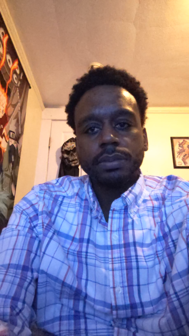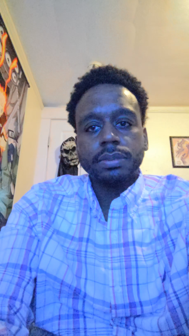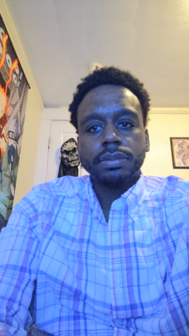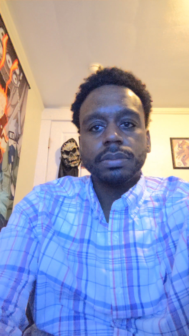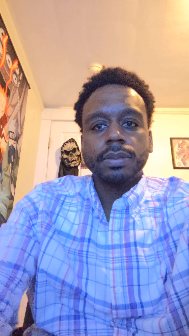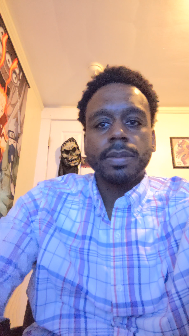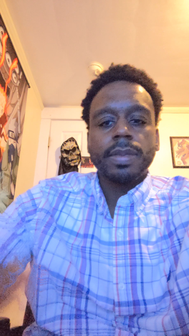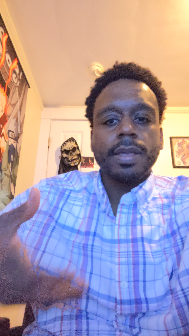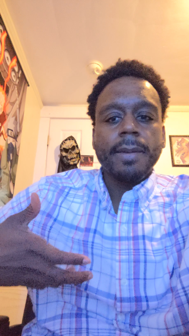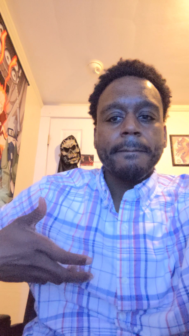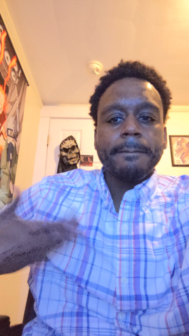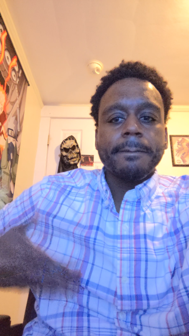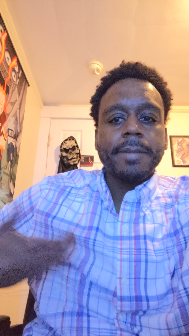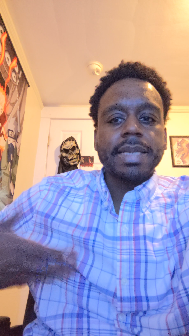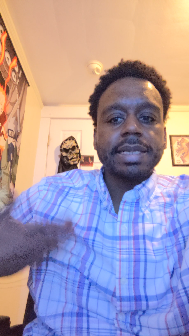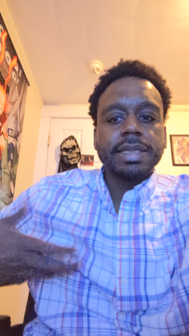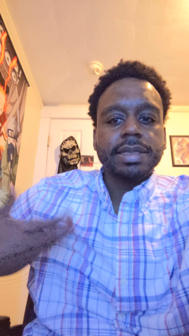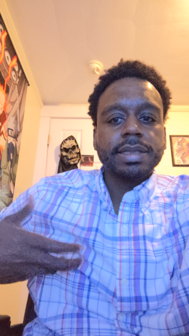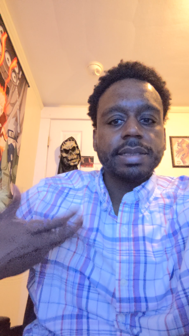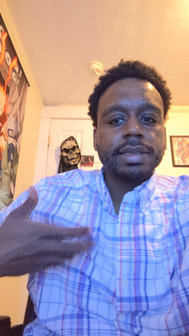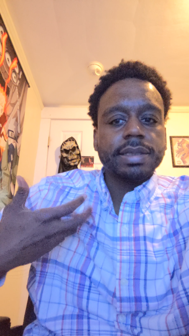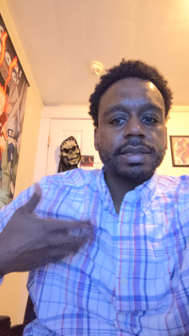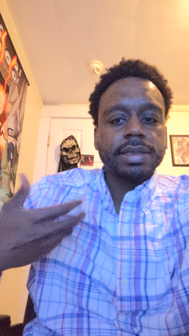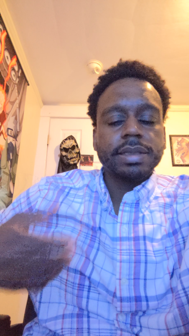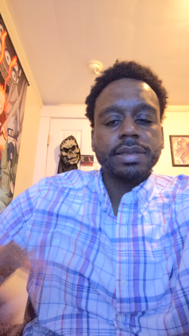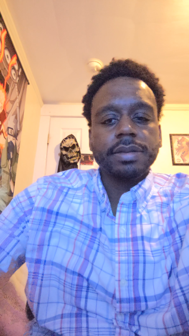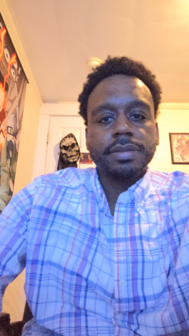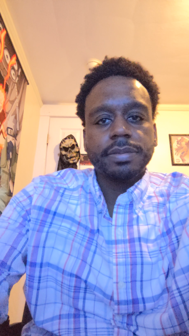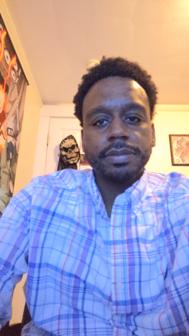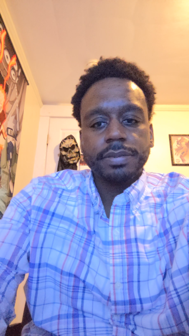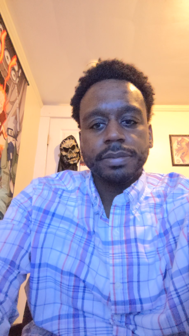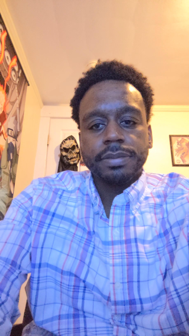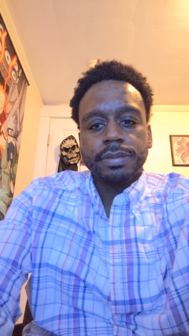monkey